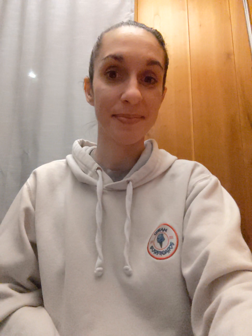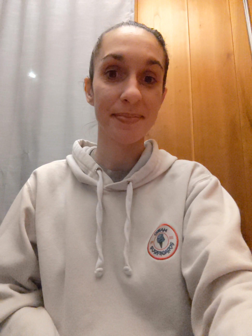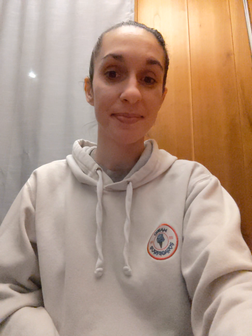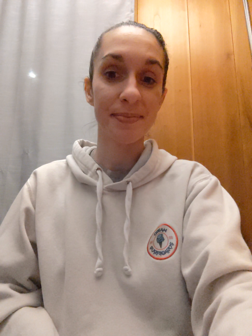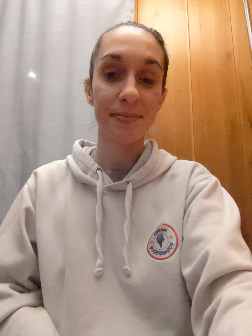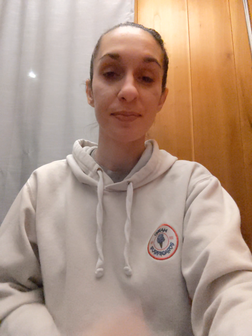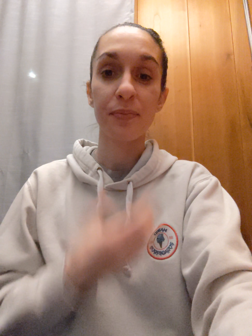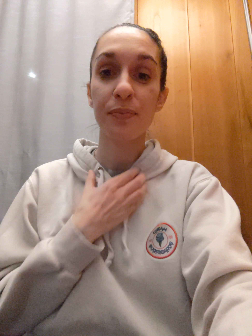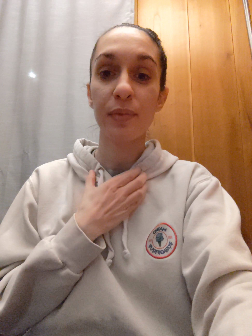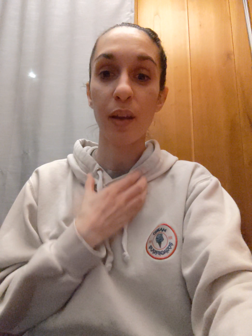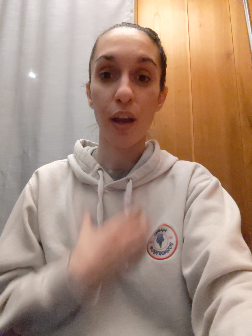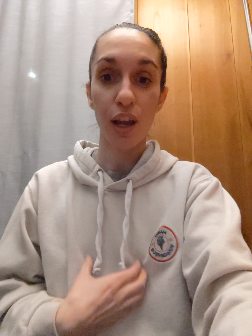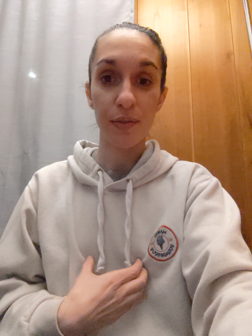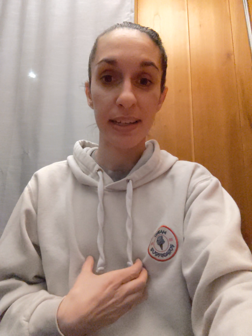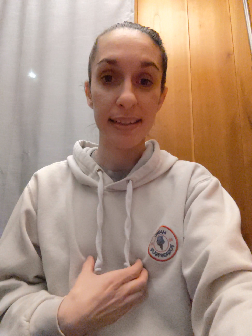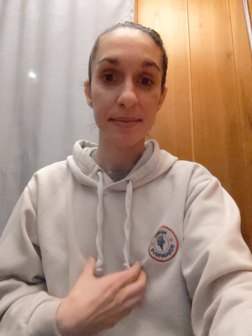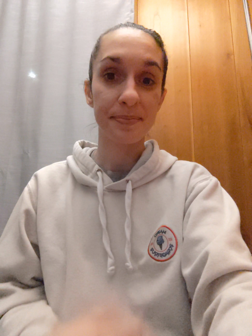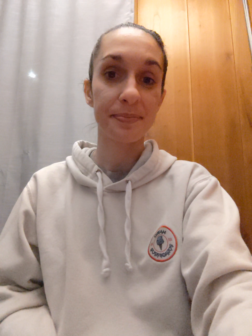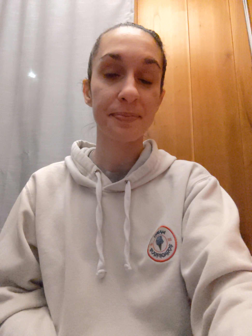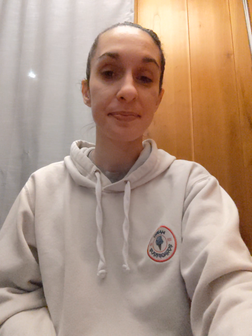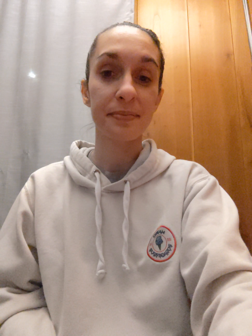hungry